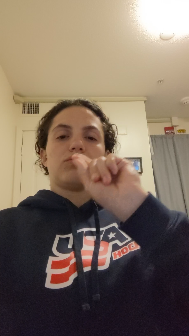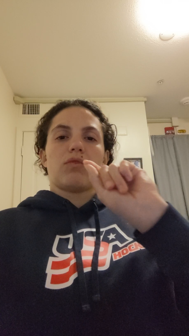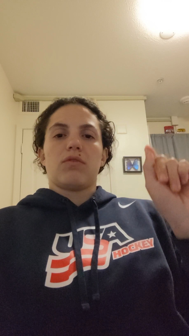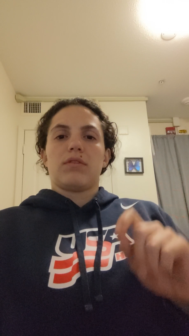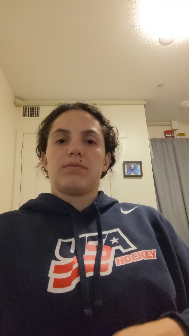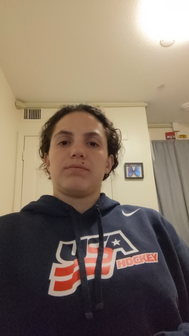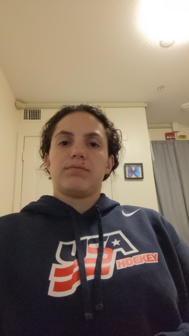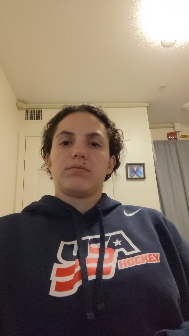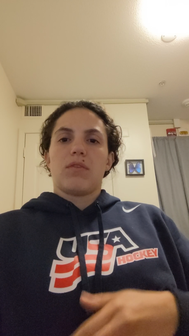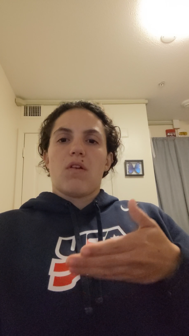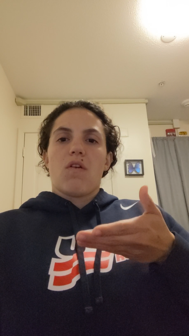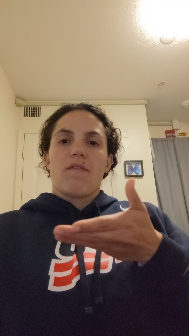oven